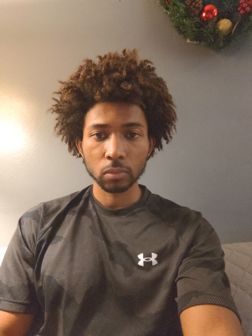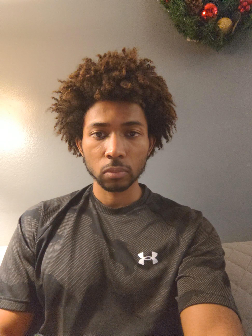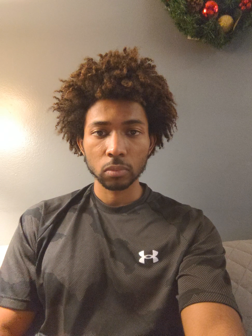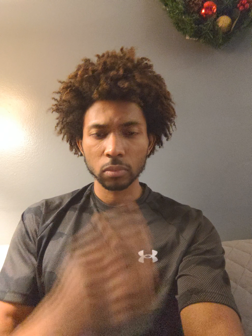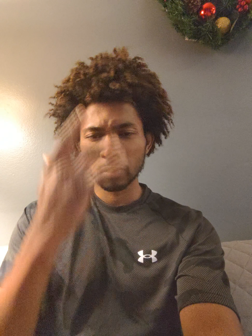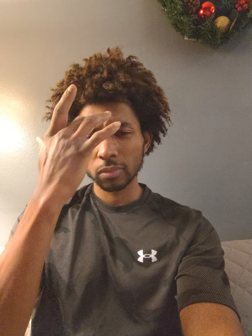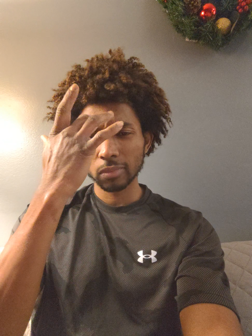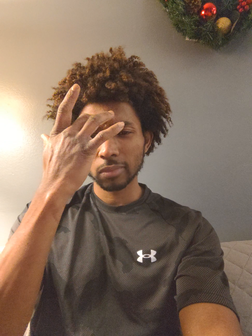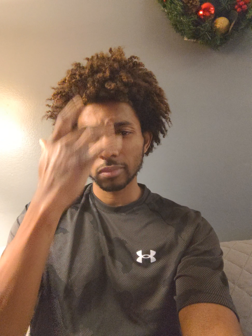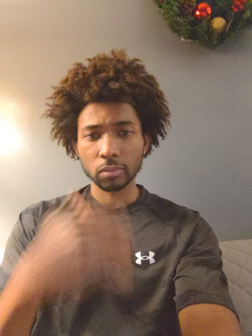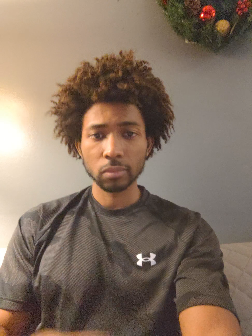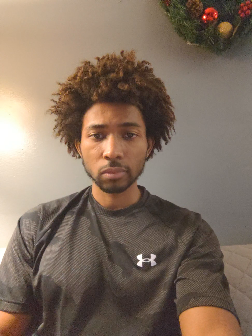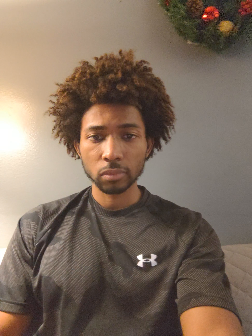sick